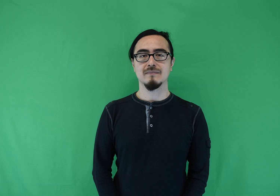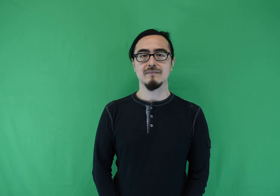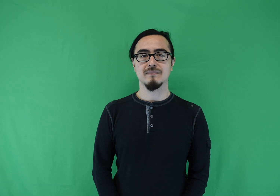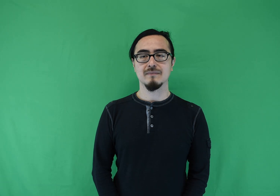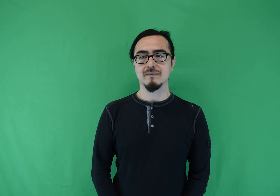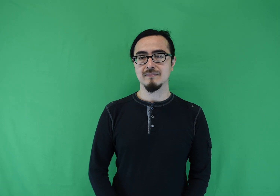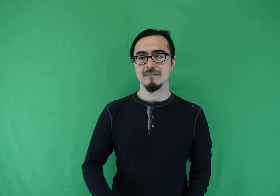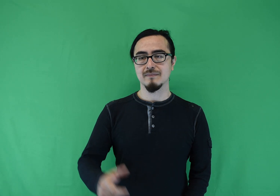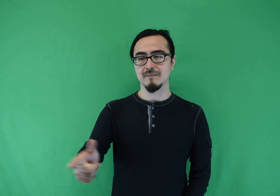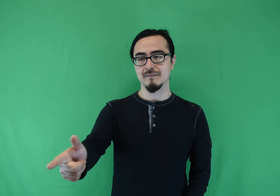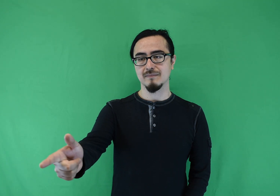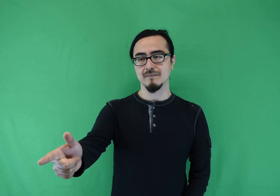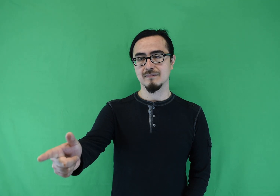ahí